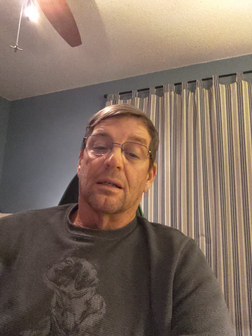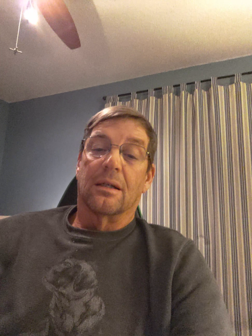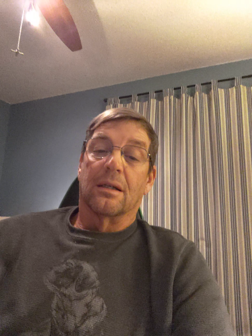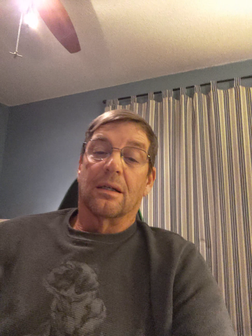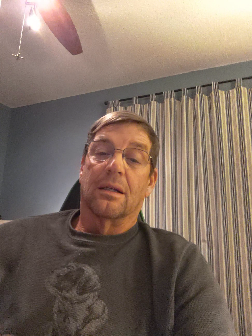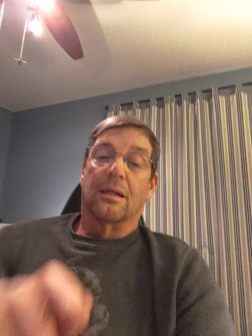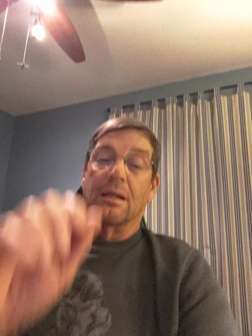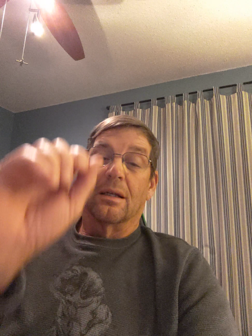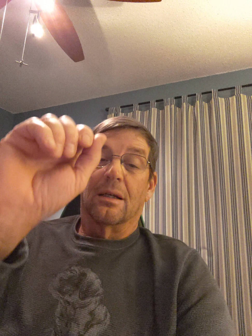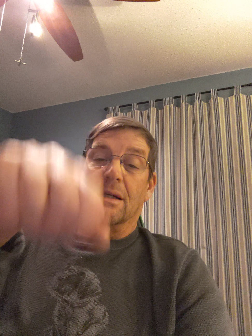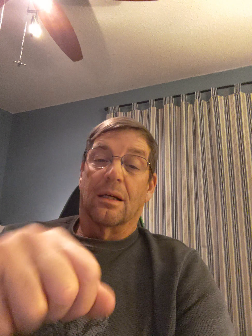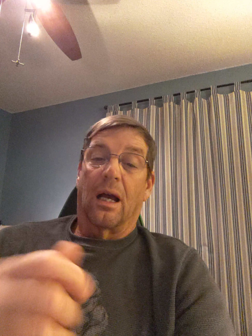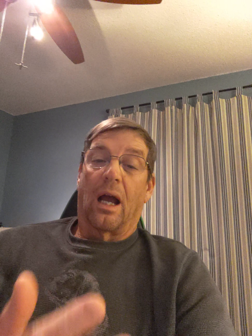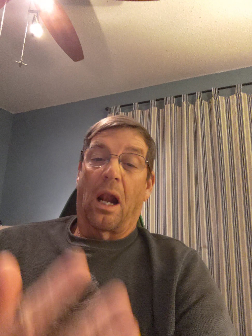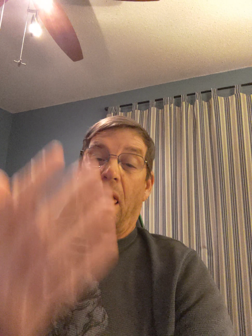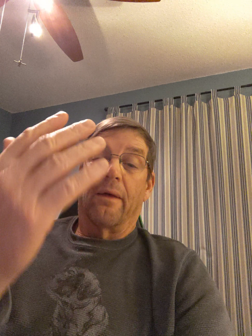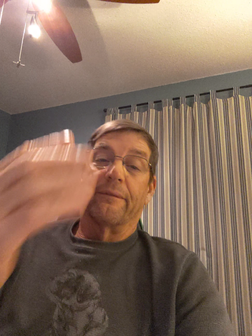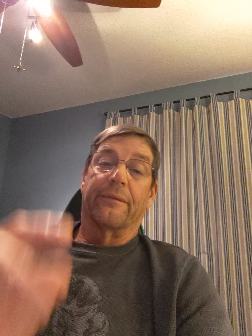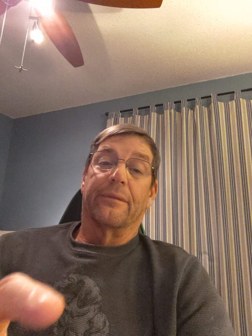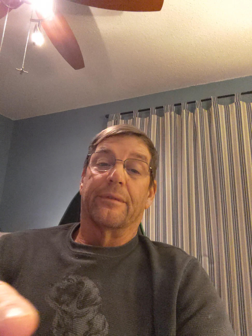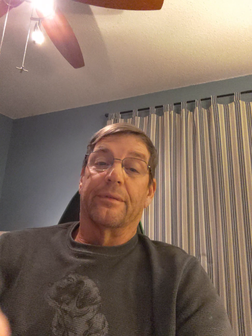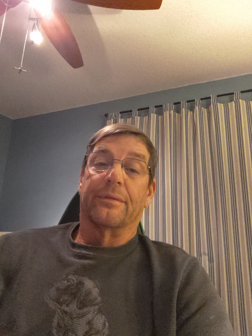mitten